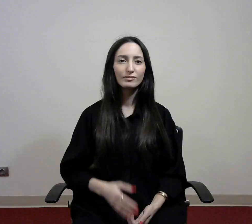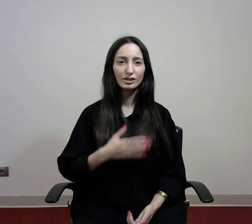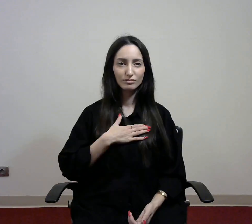mən